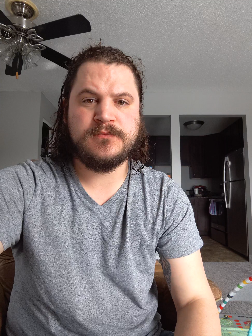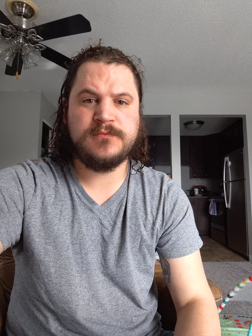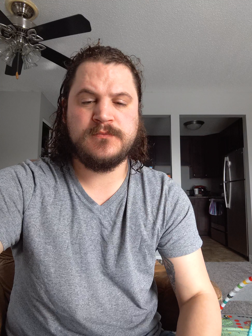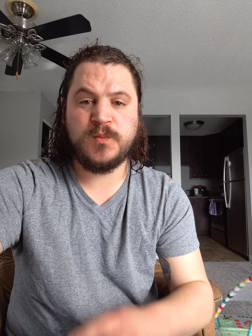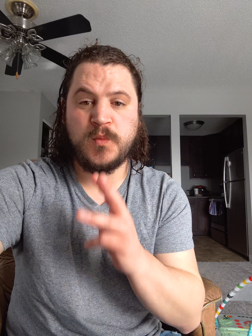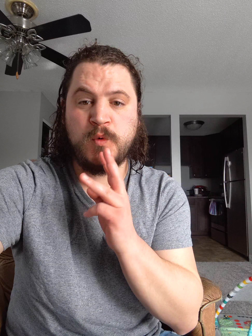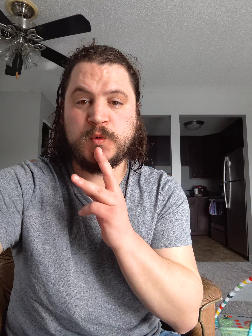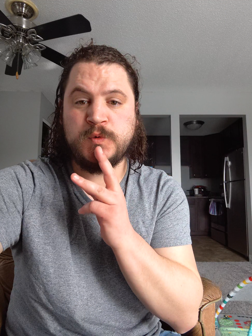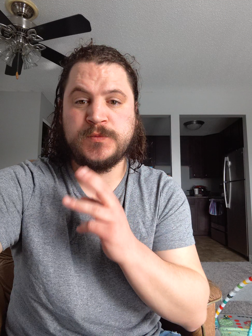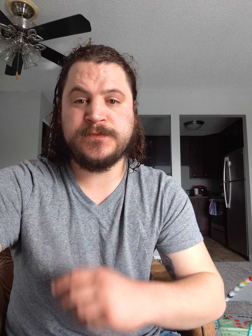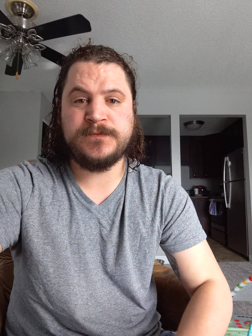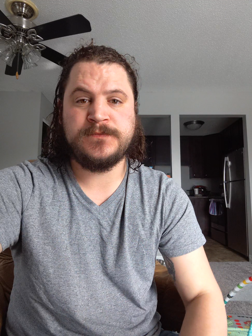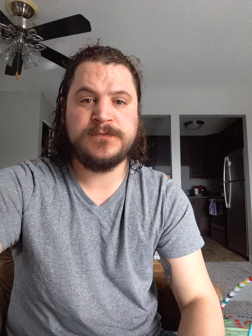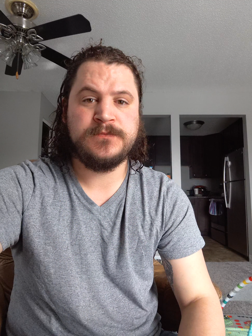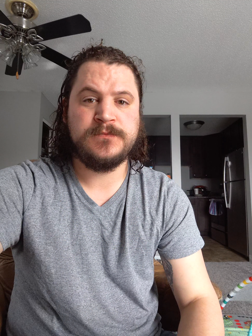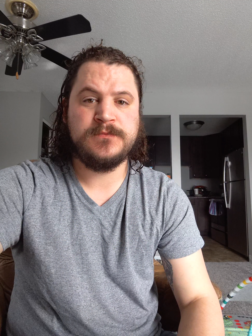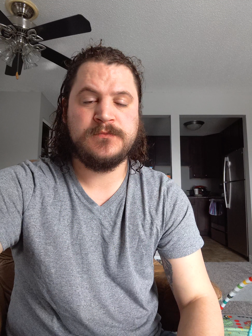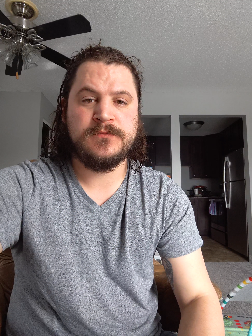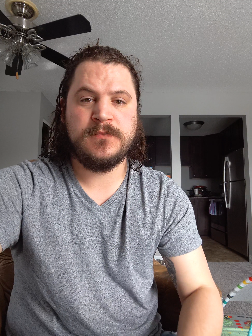water